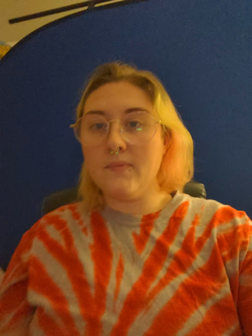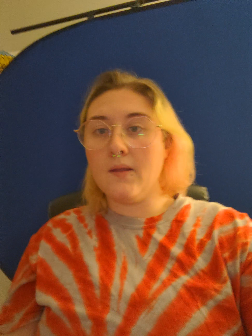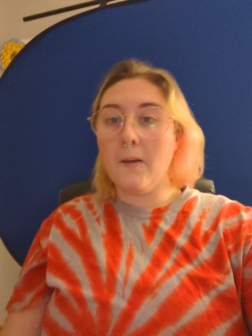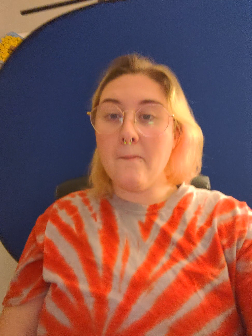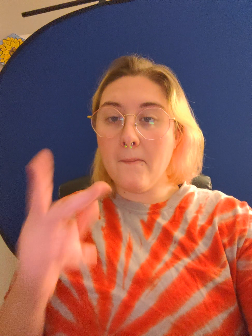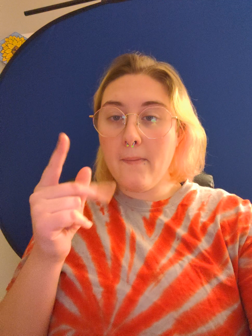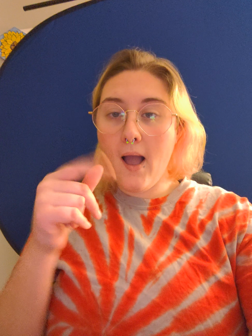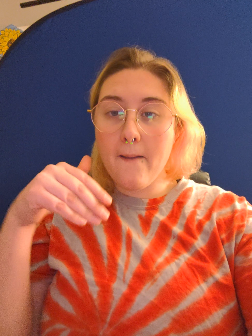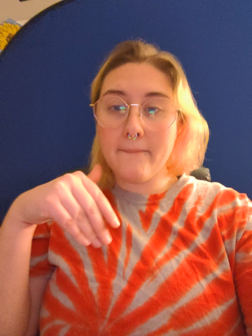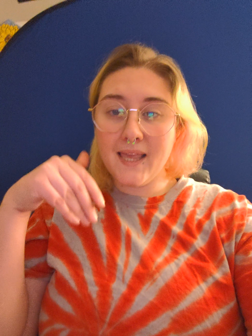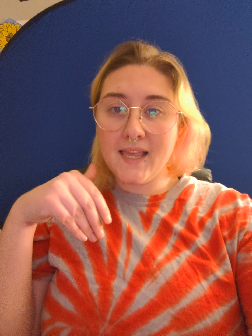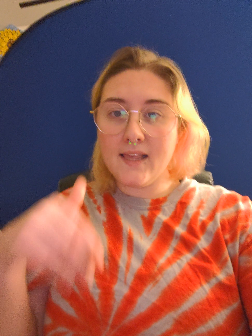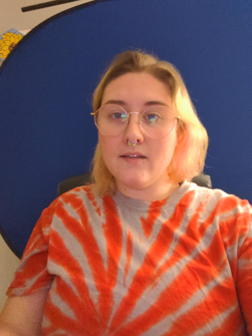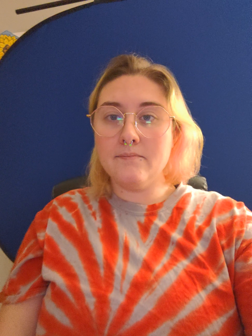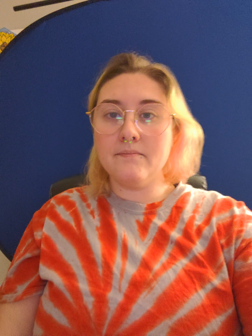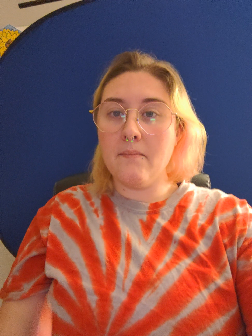puppy